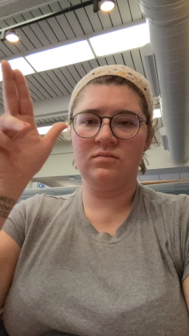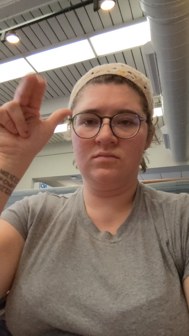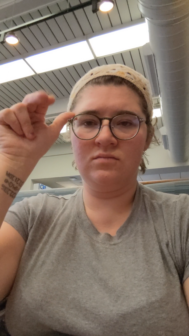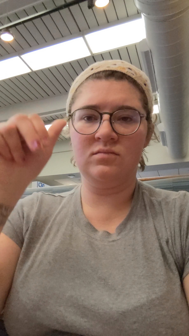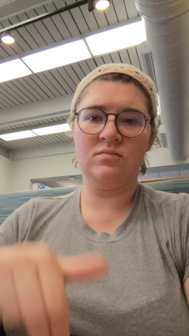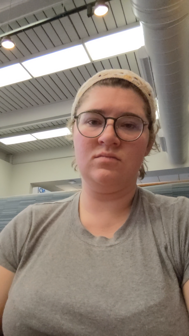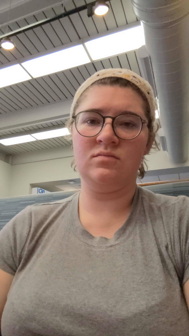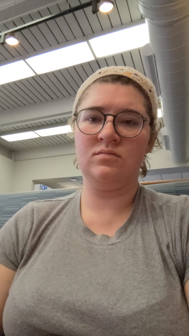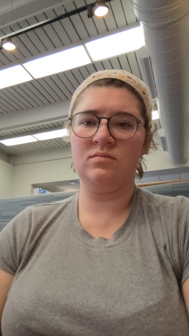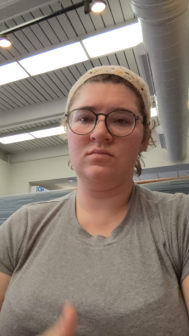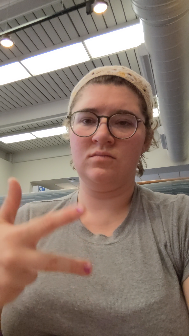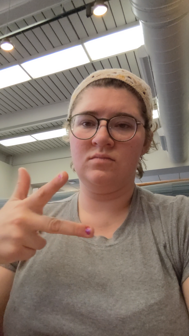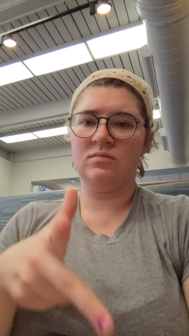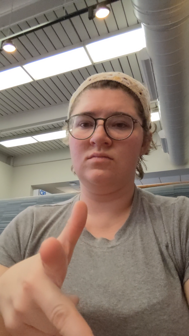garage